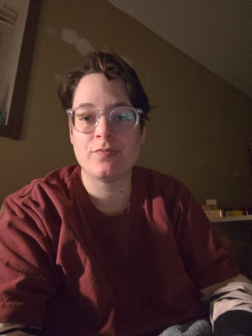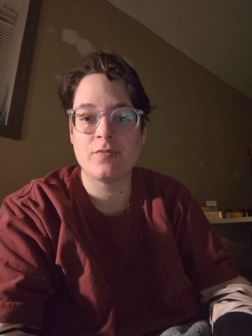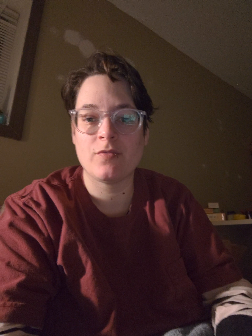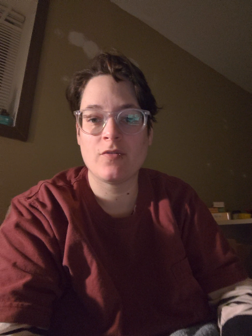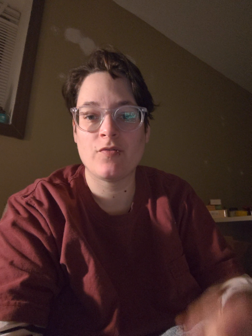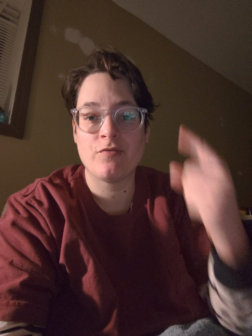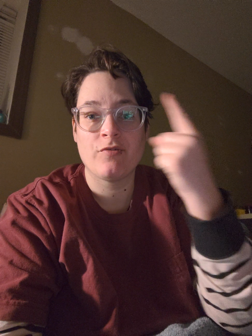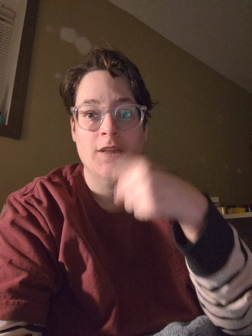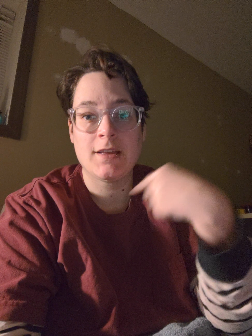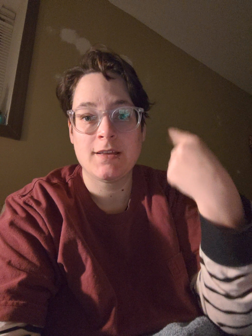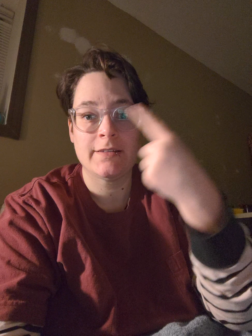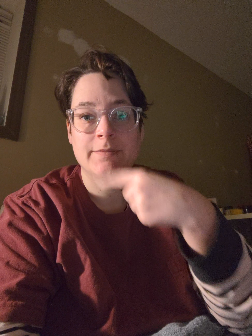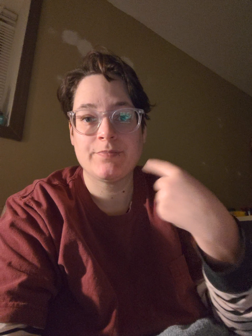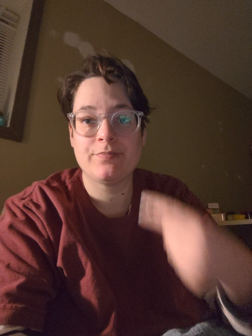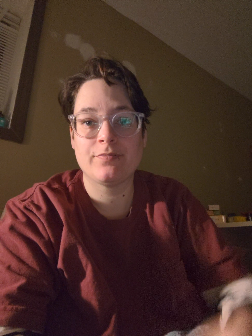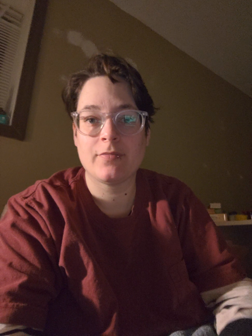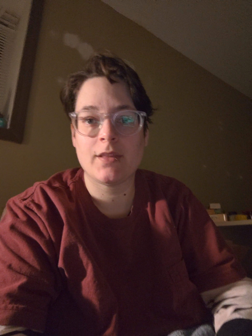face